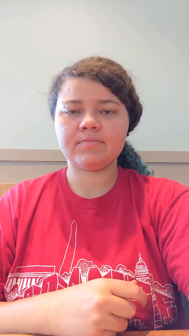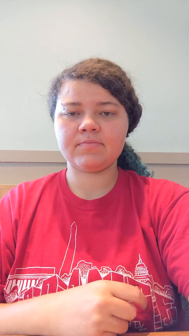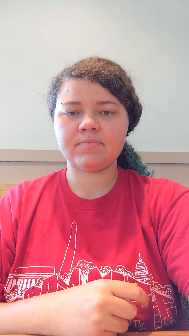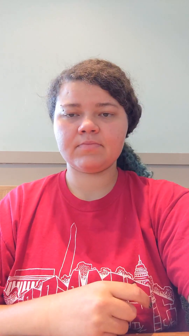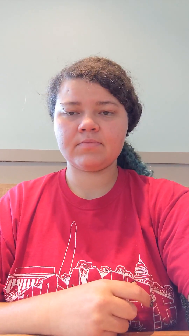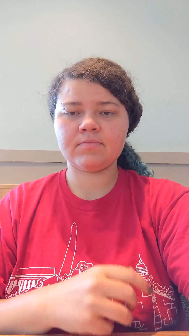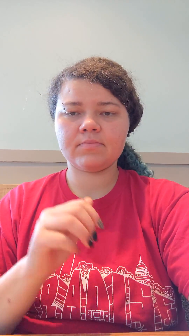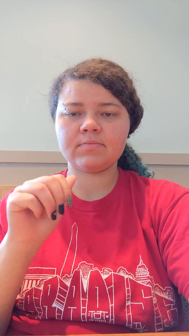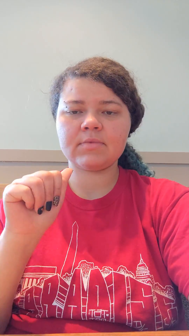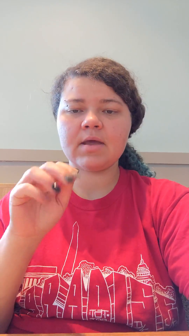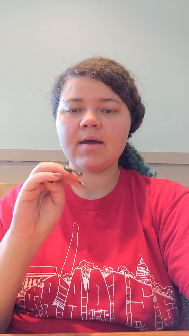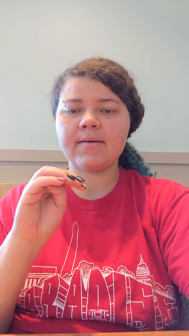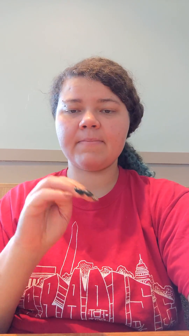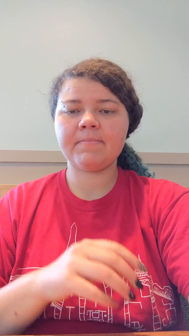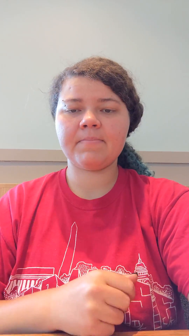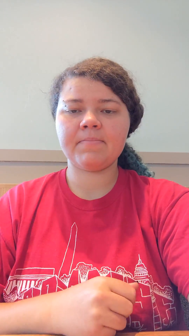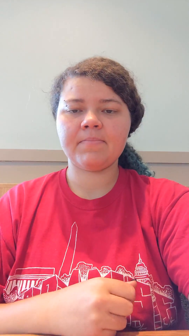am